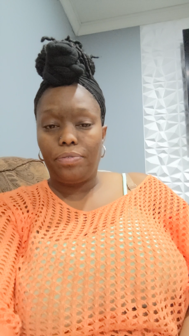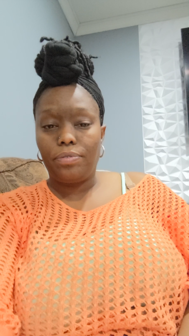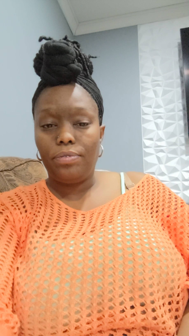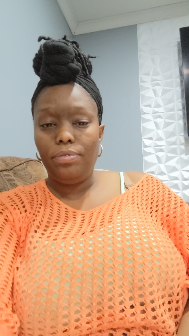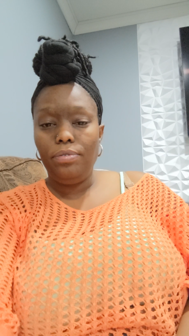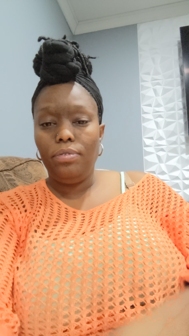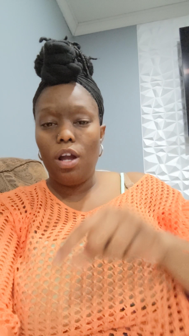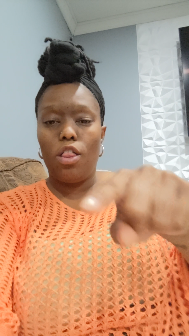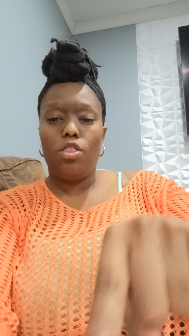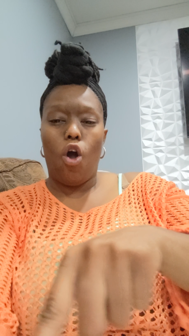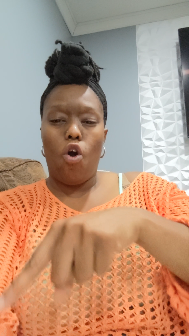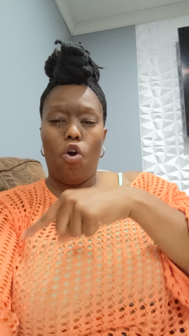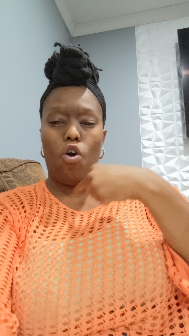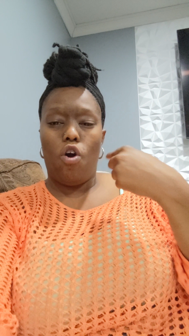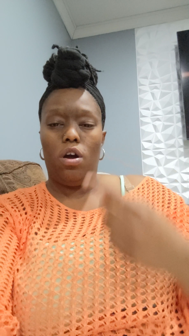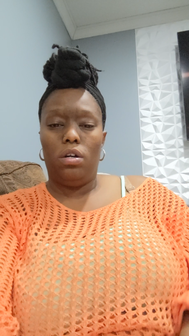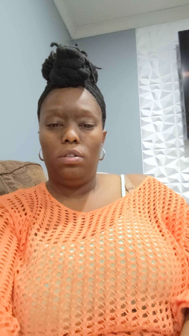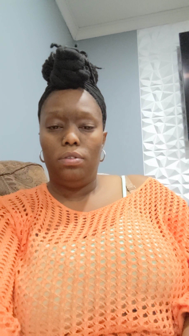long